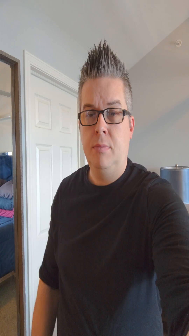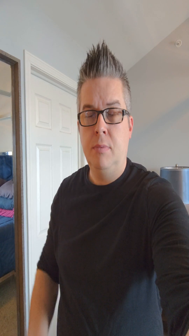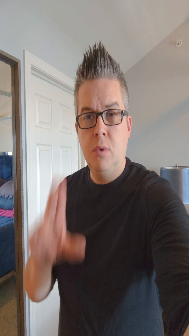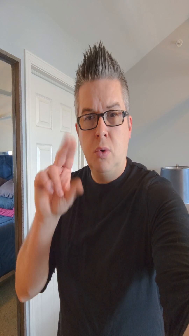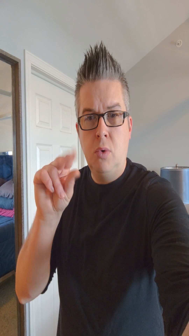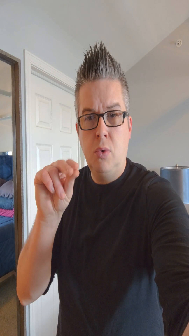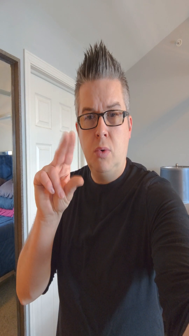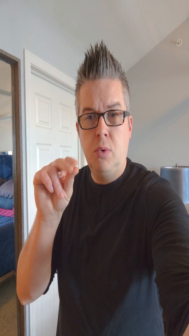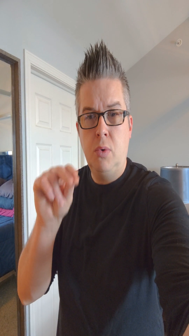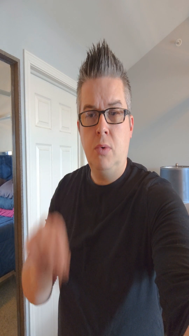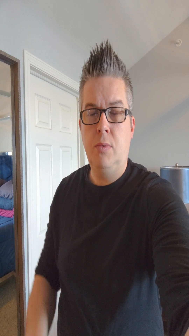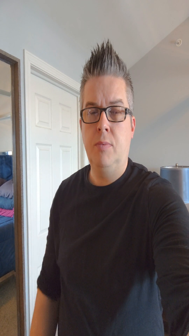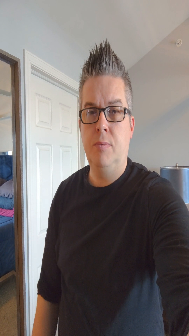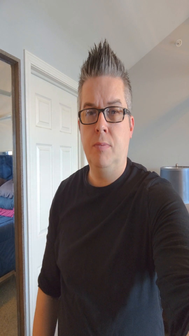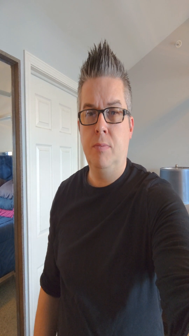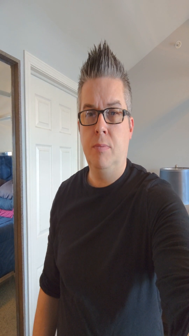no